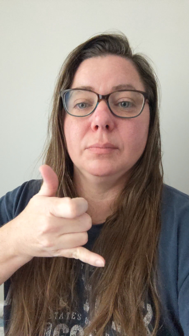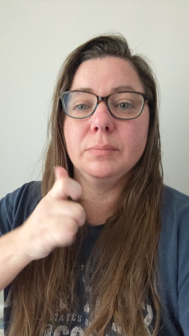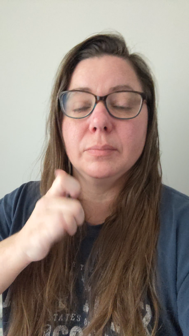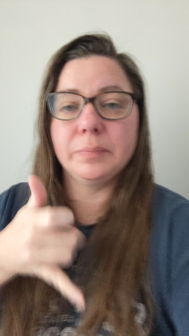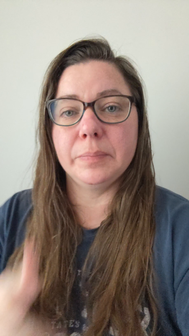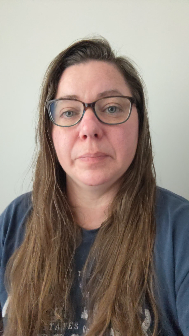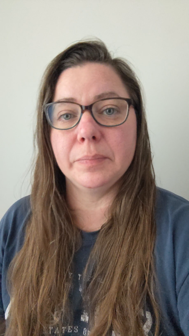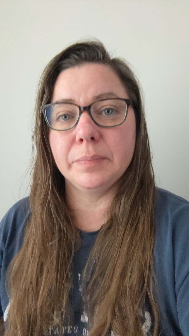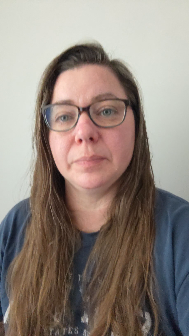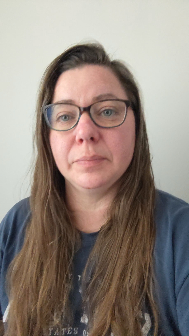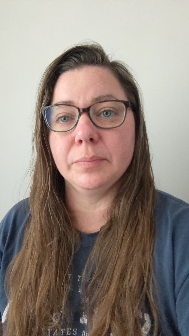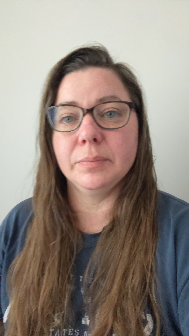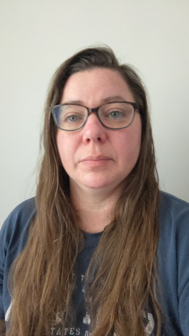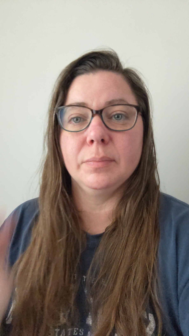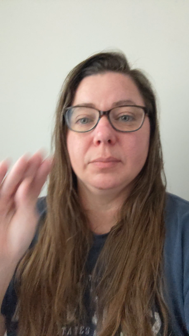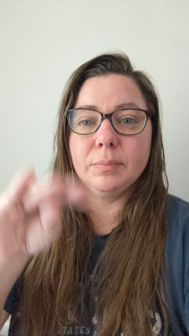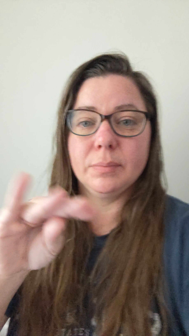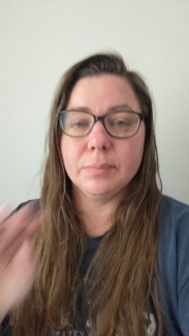put